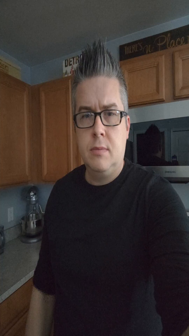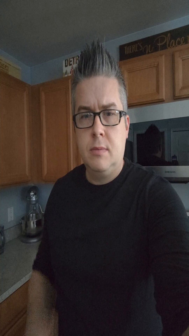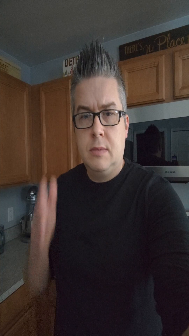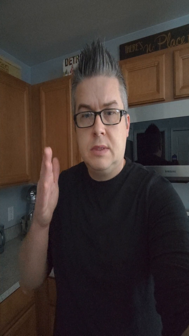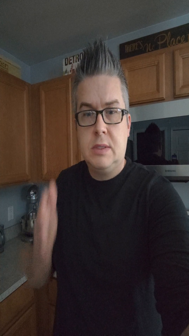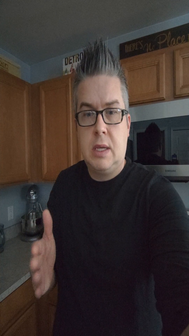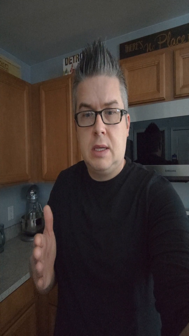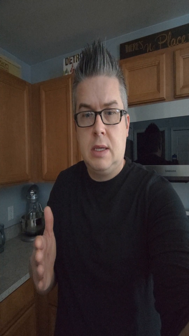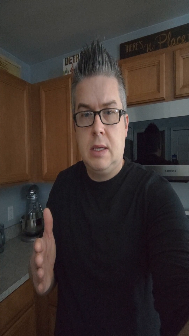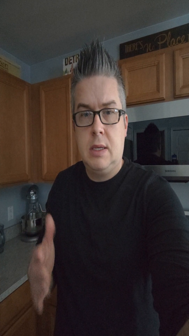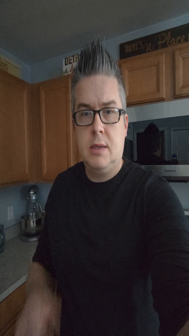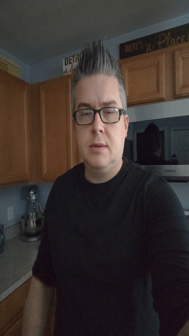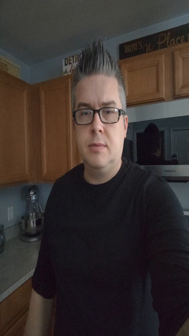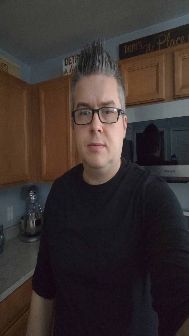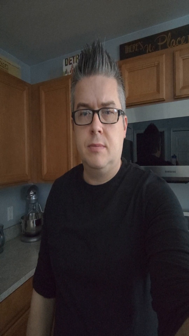beside